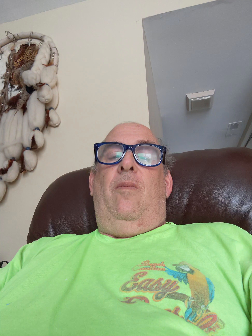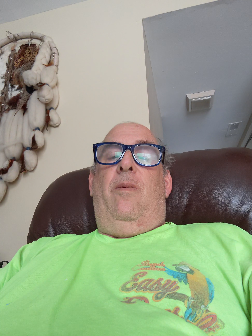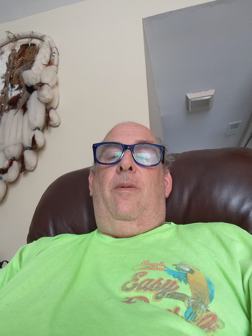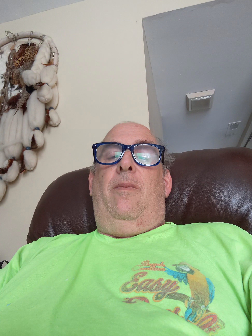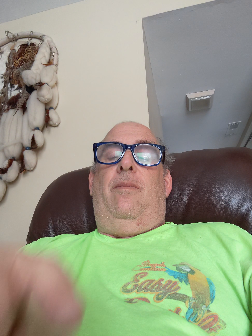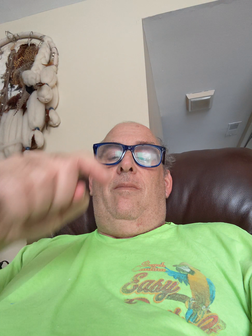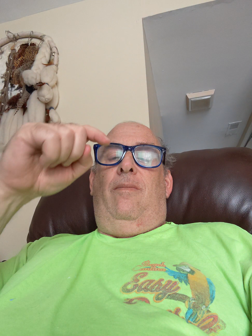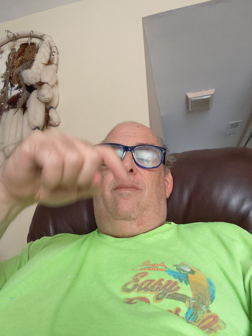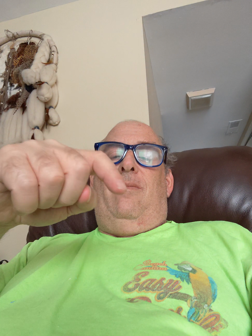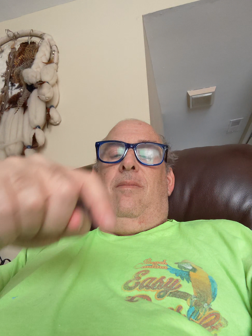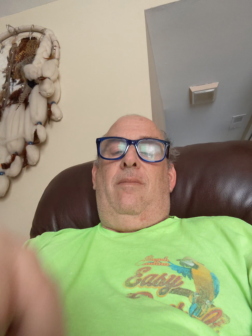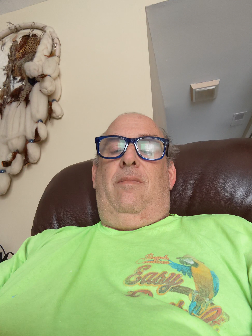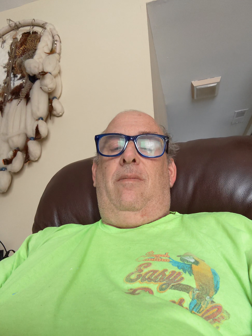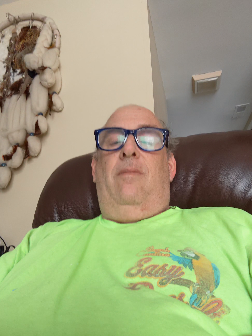time